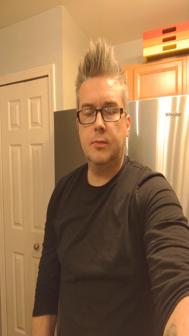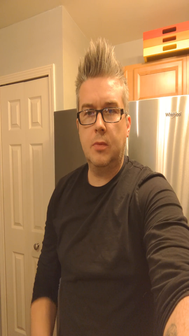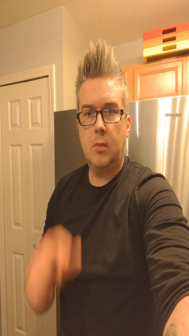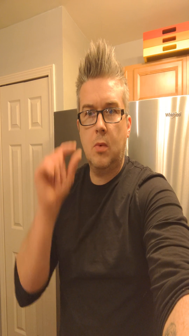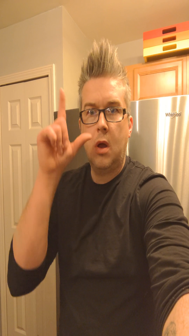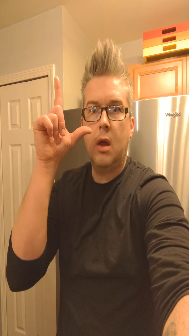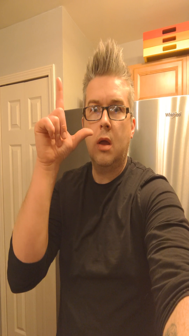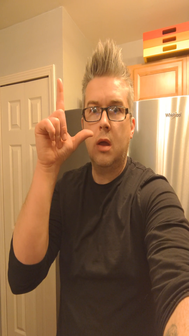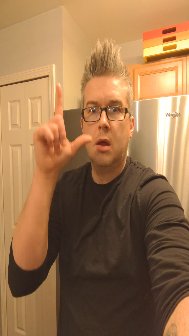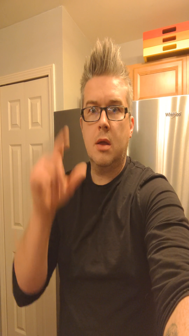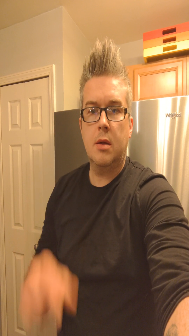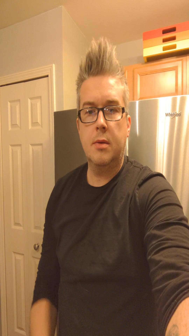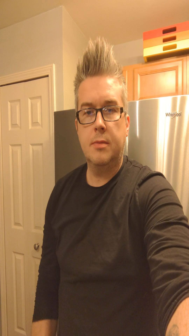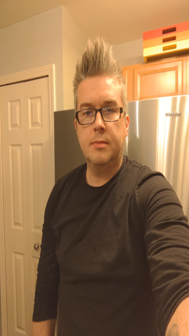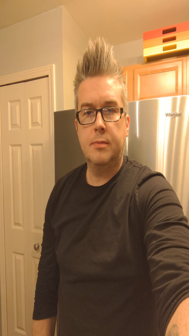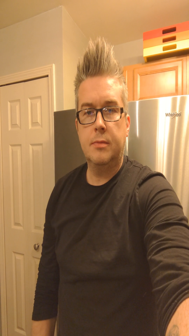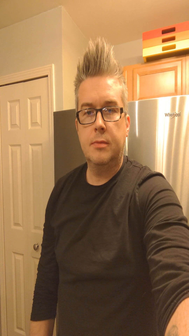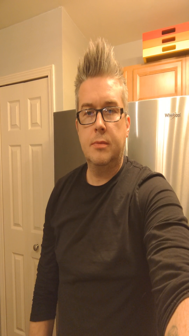awake